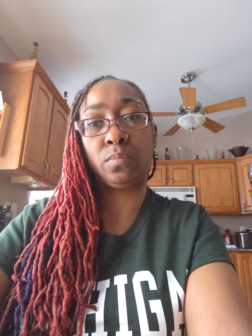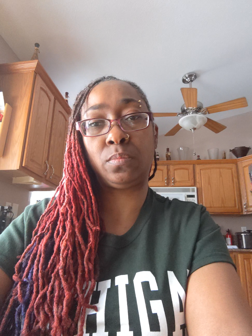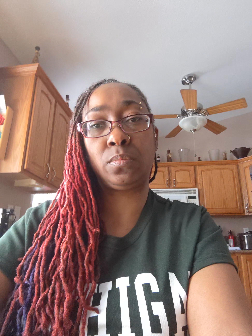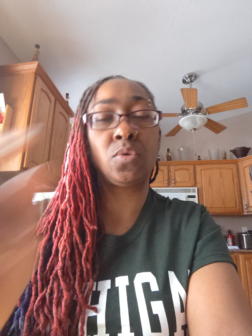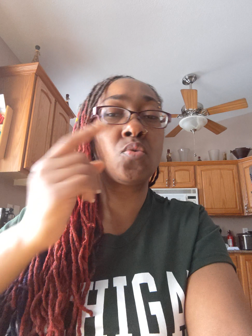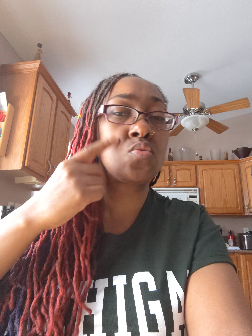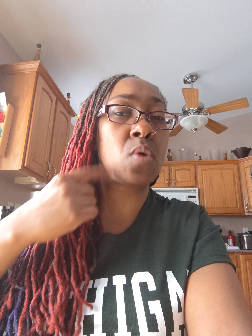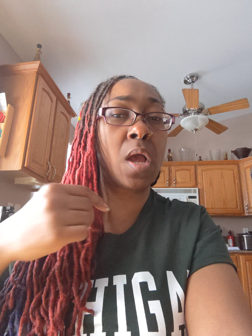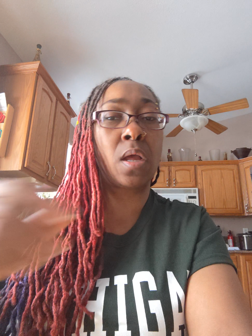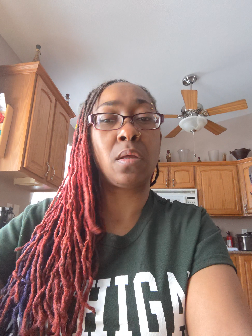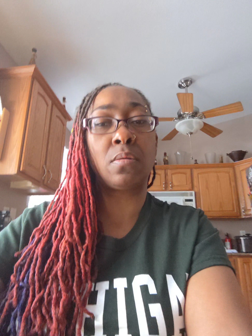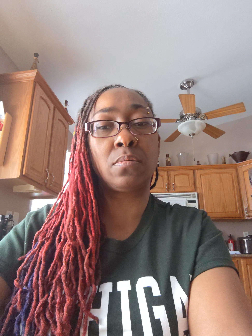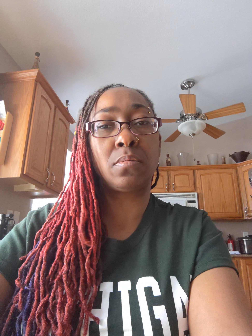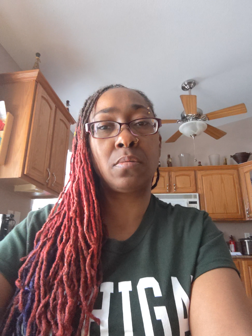cry